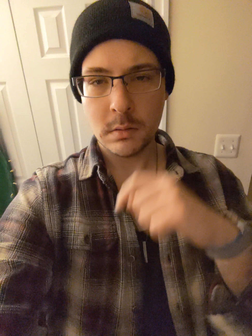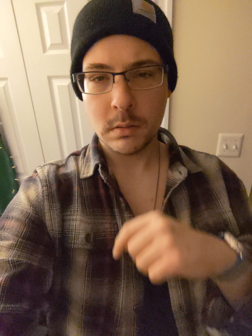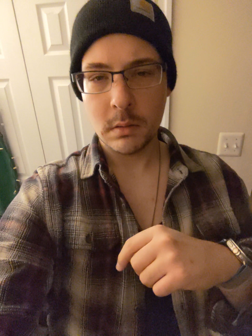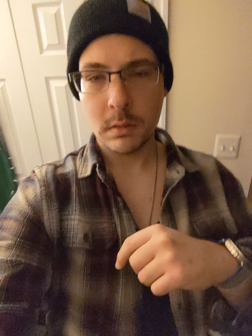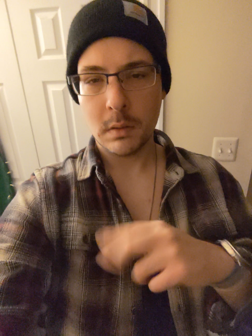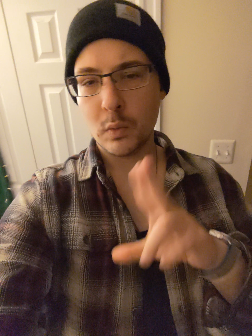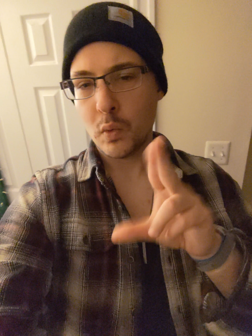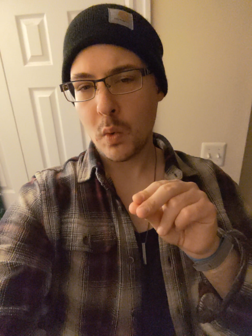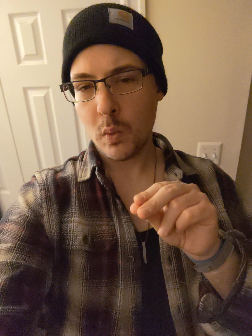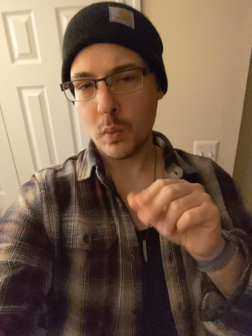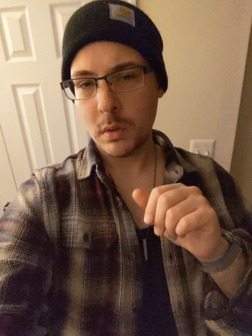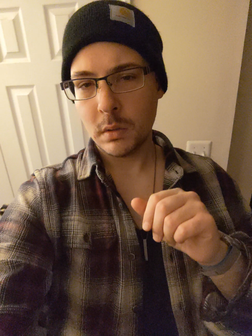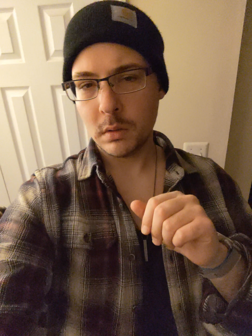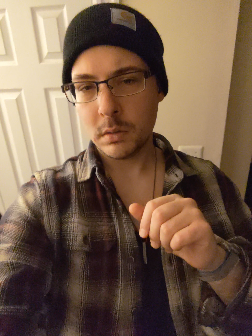no